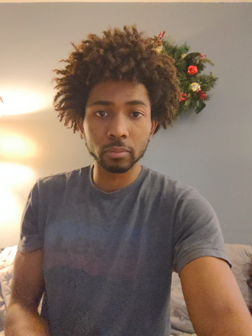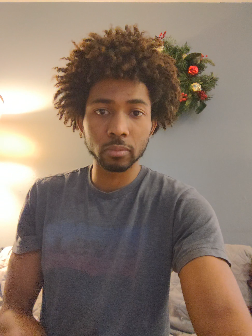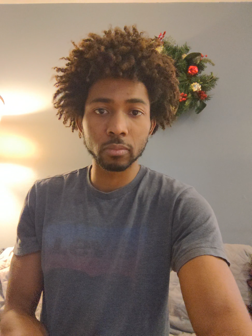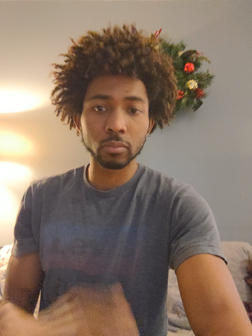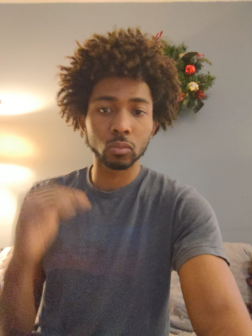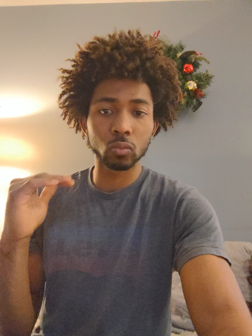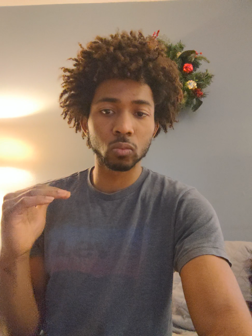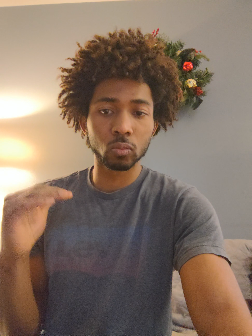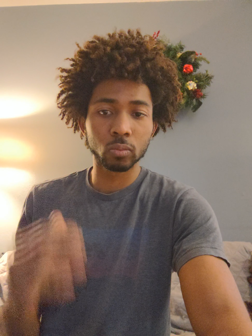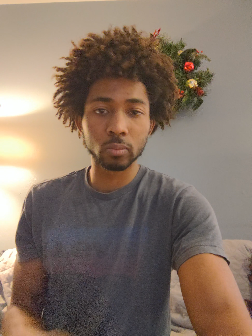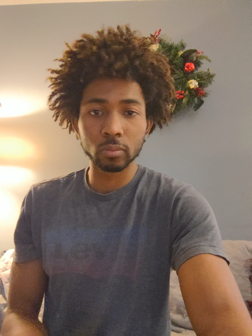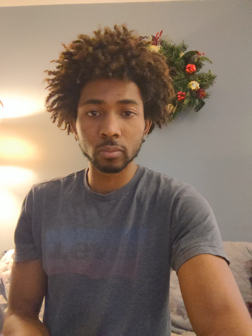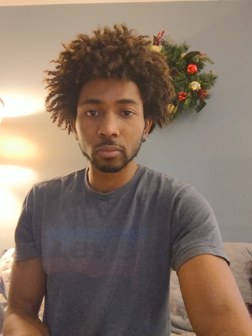child